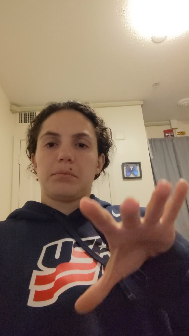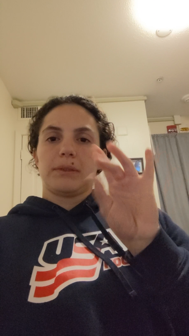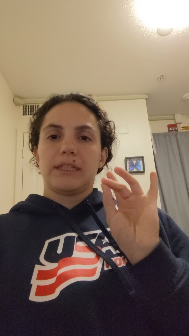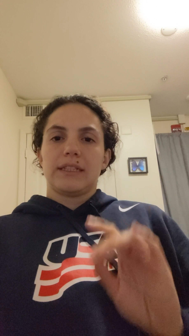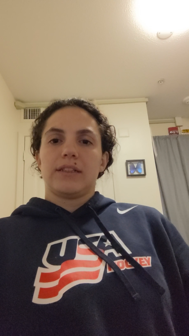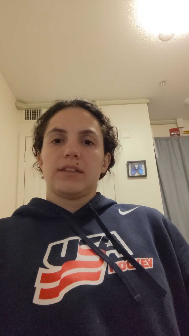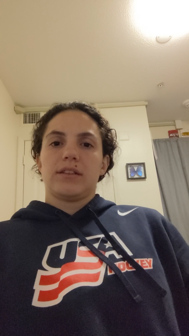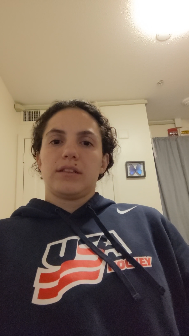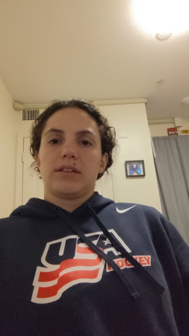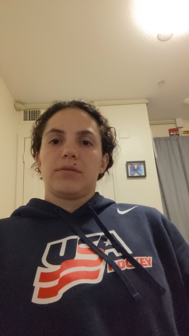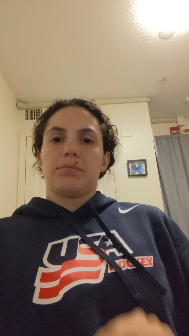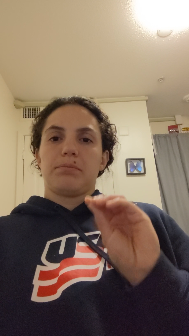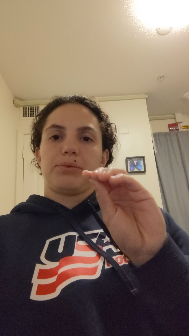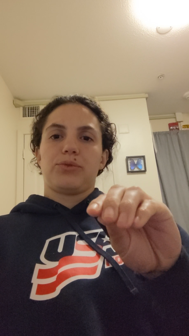put